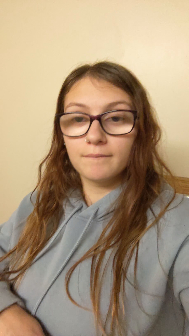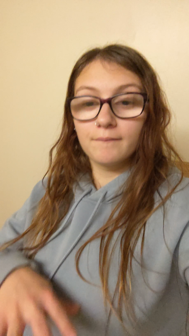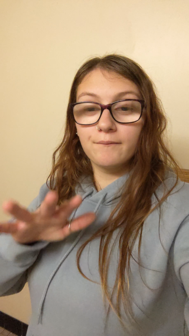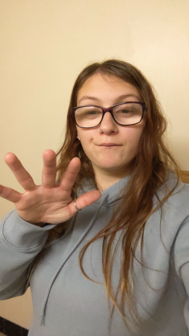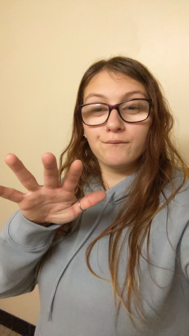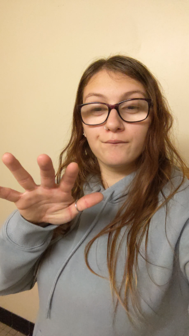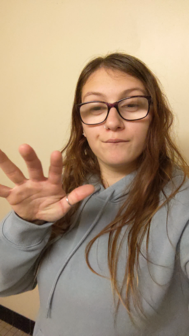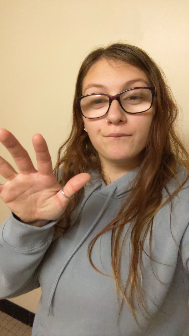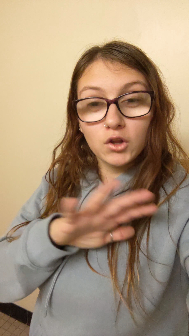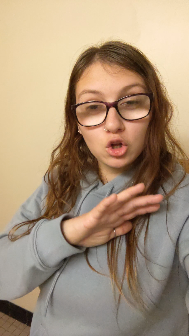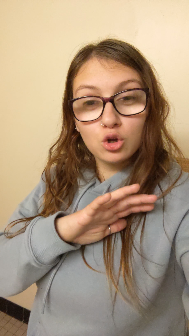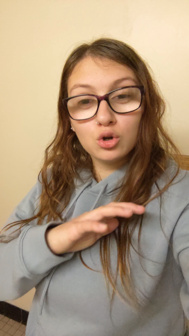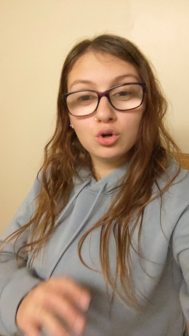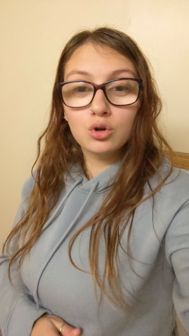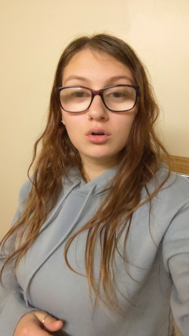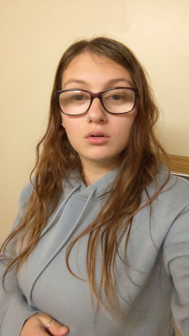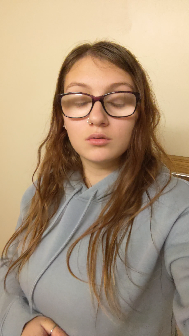full